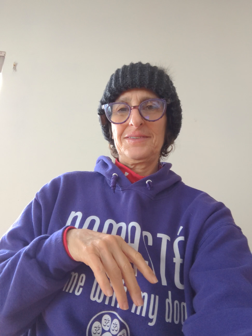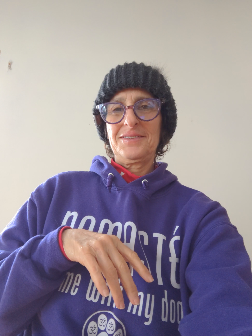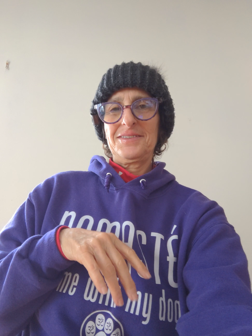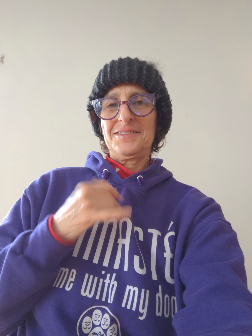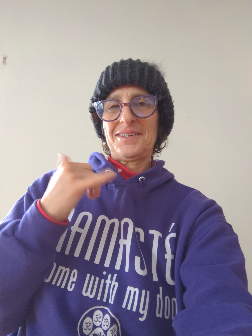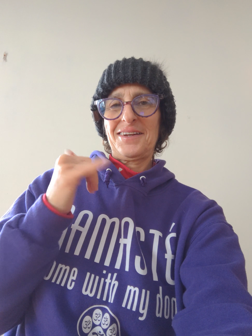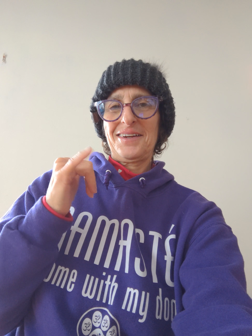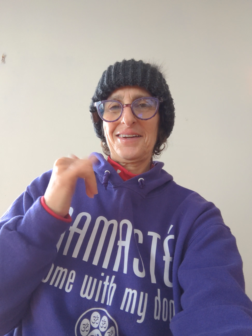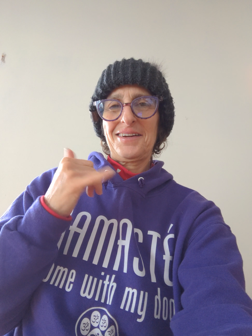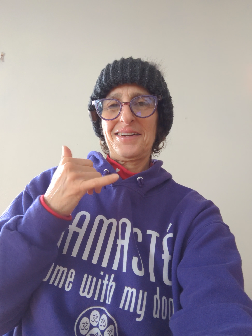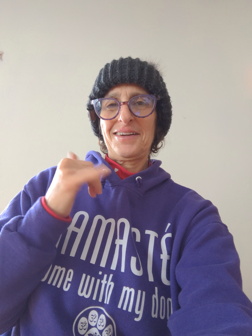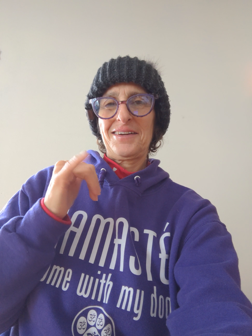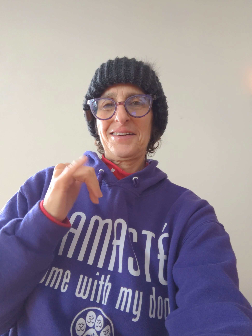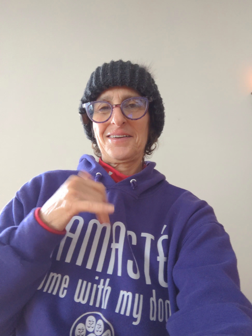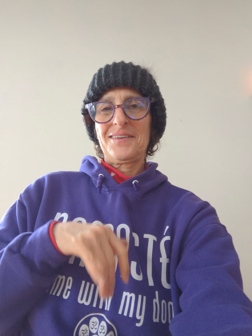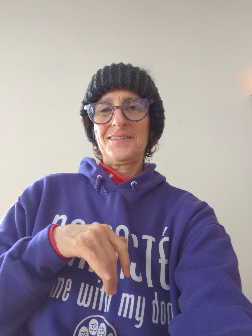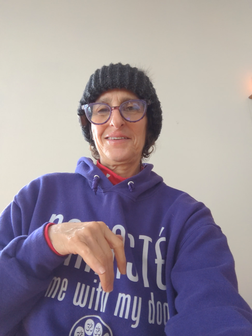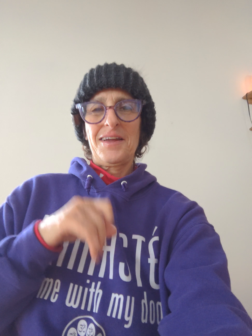yellow